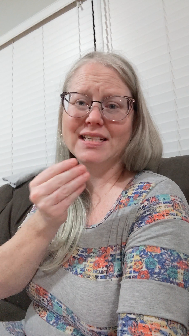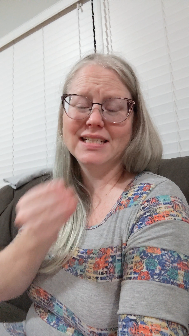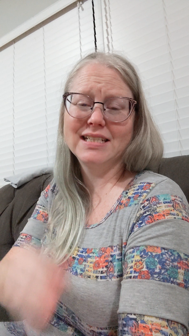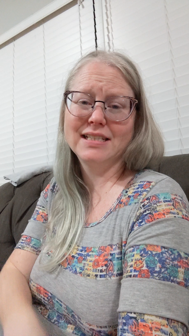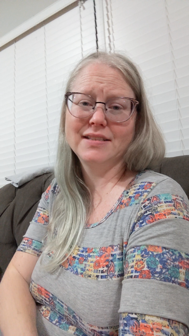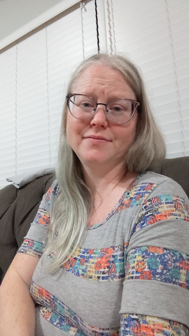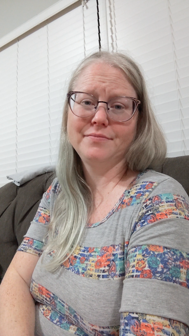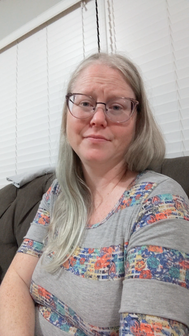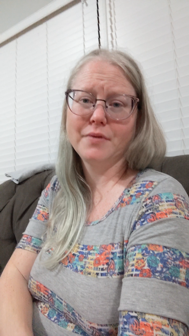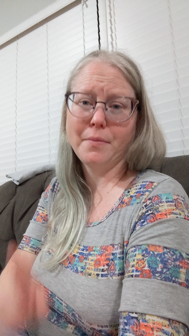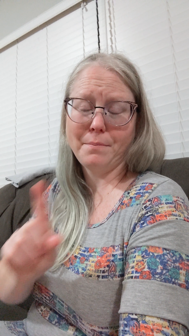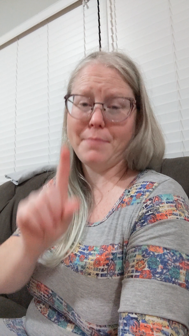bump